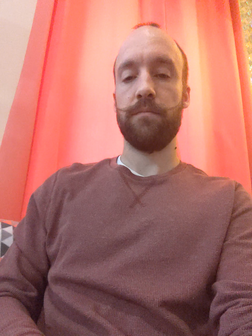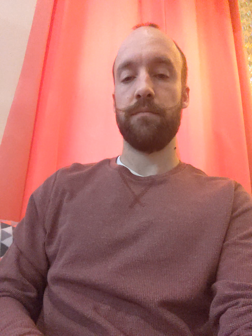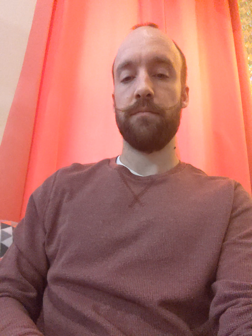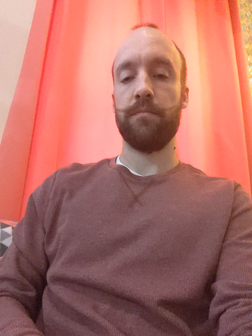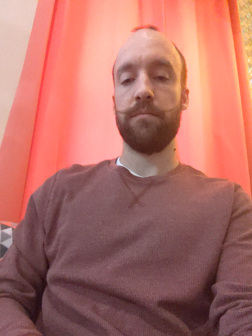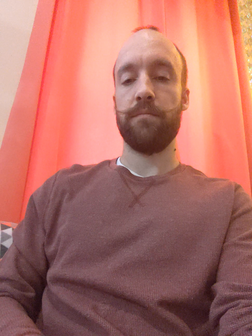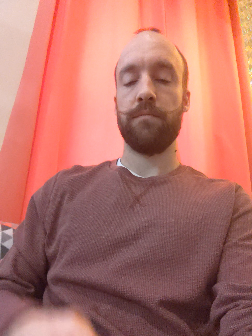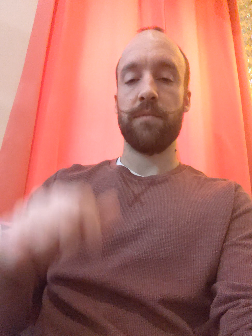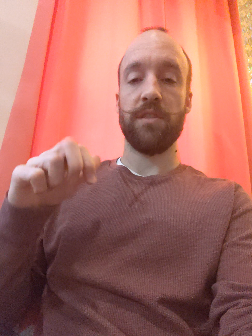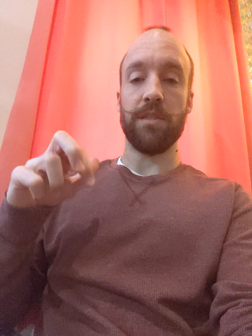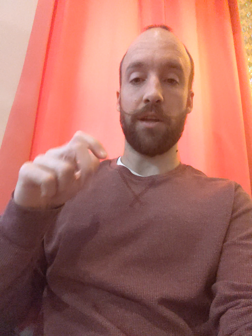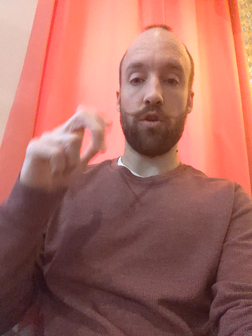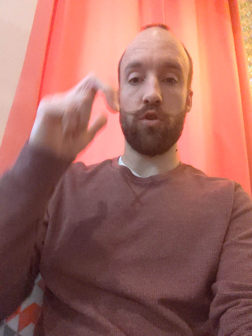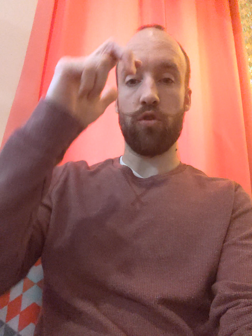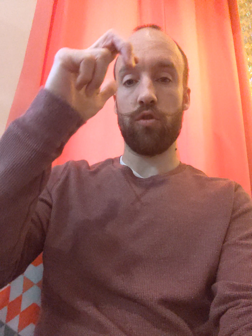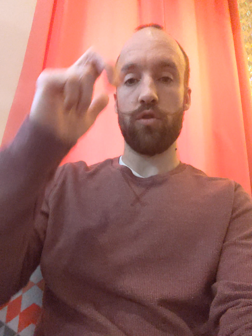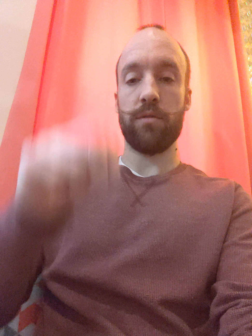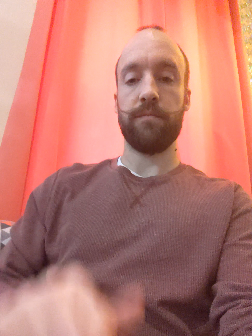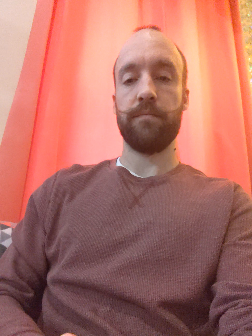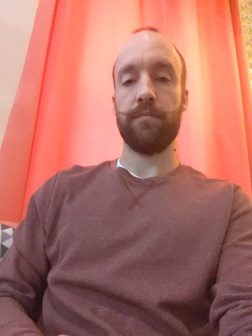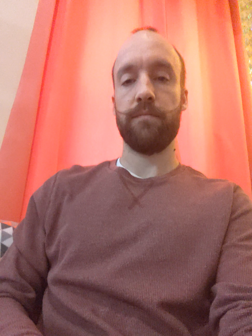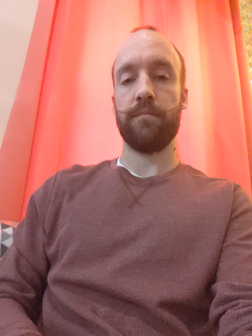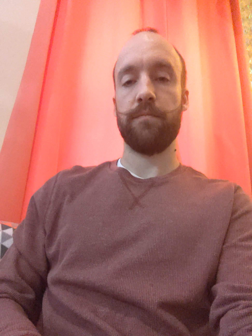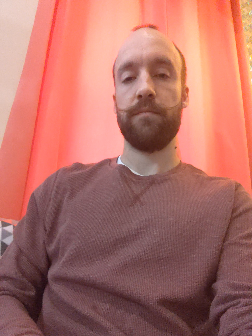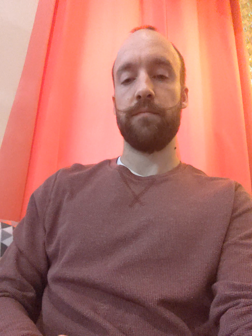stairs